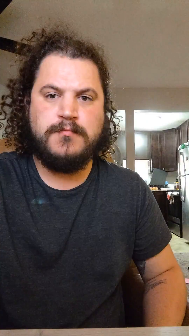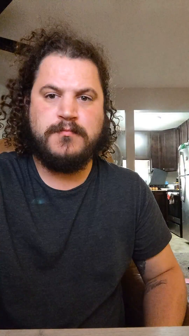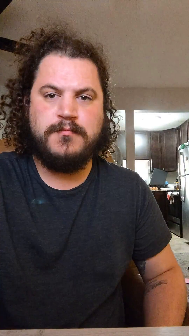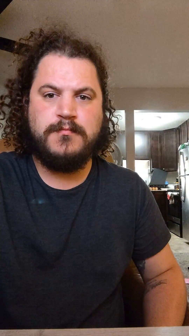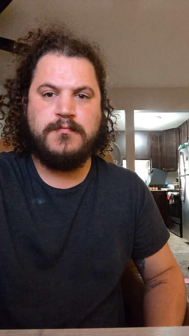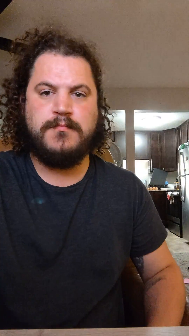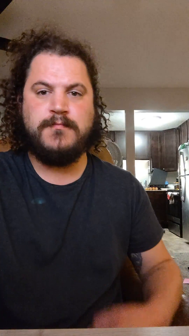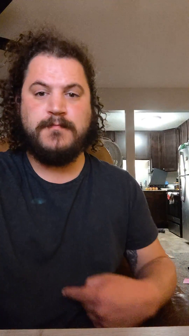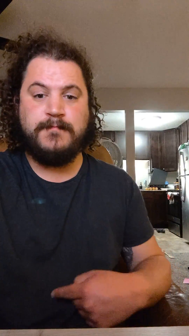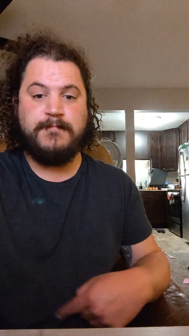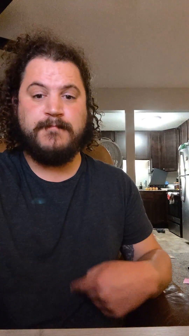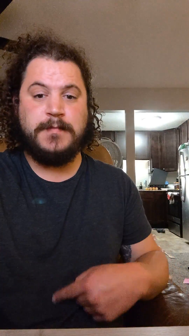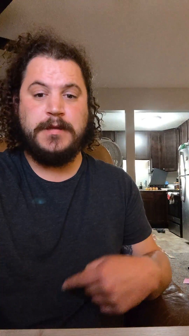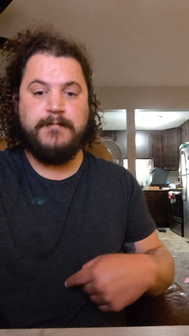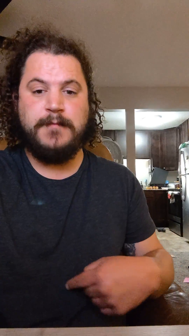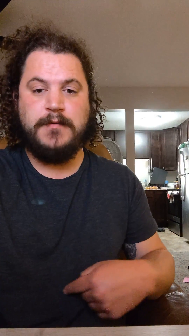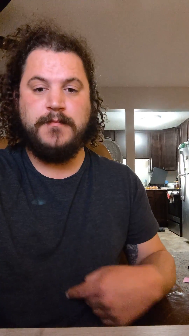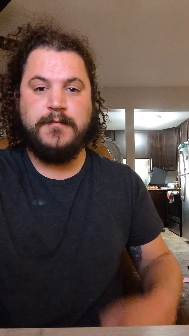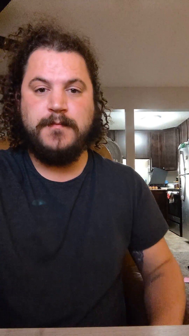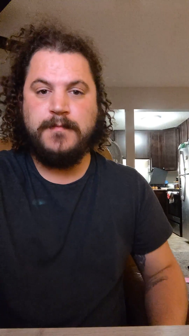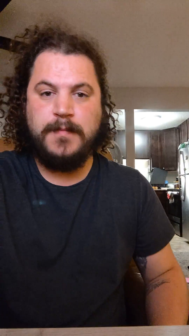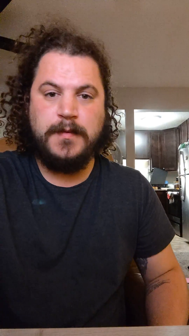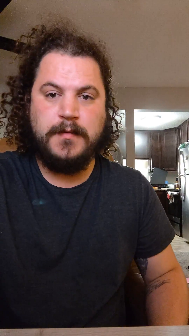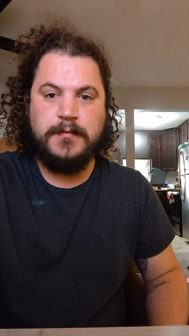belly button